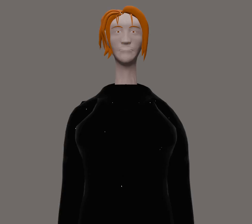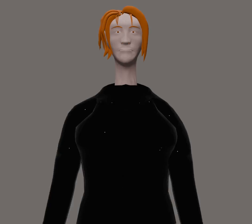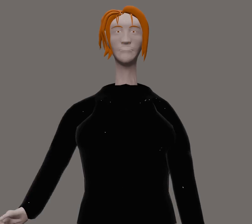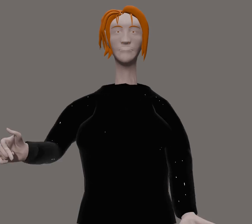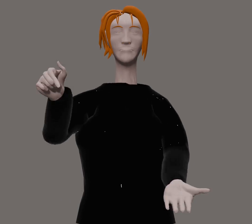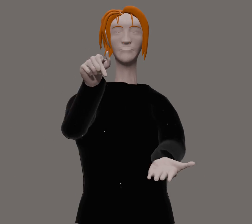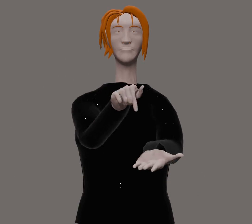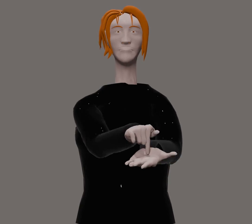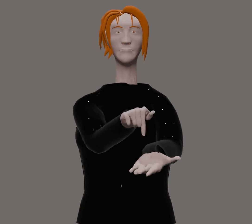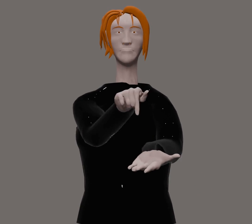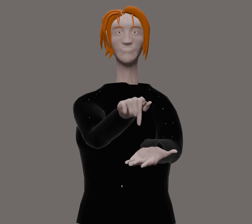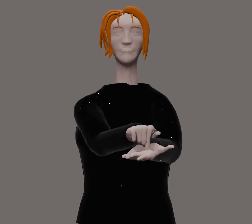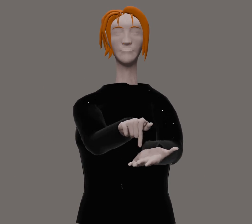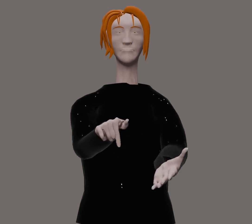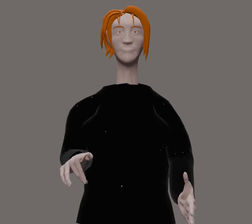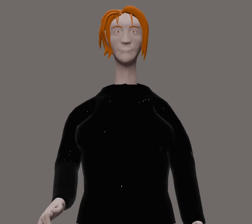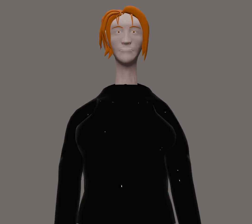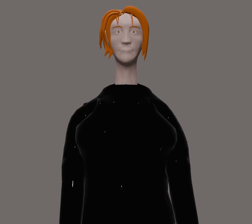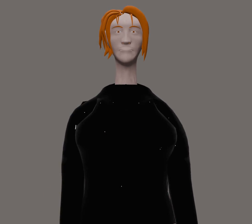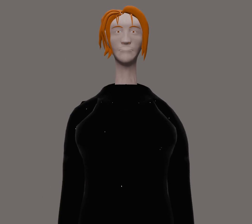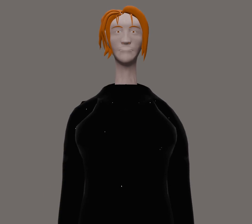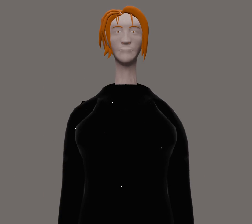Bill Owing